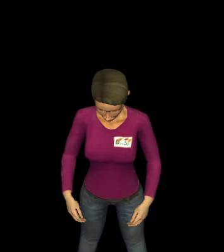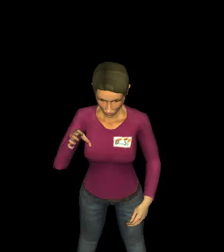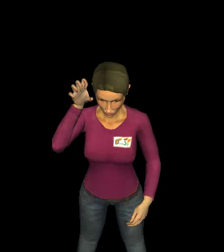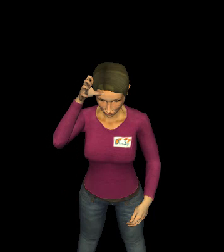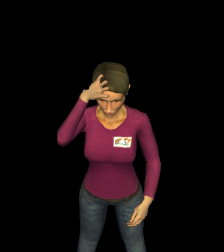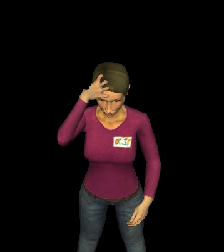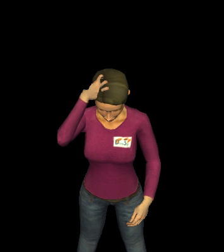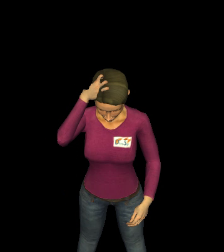أوت